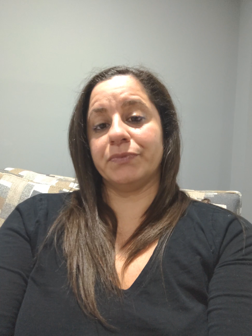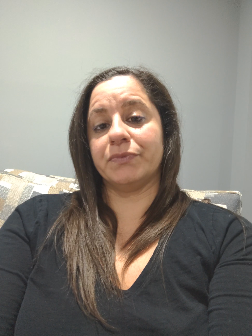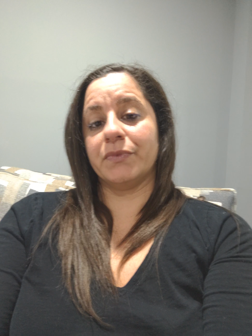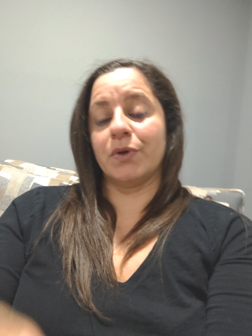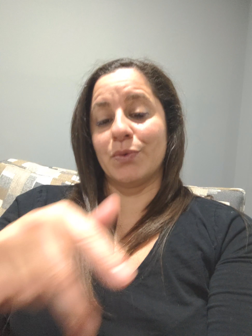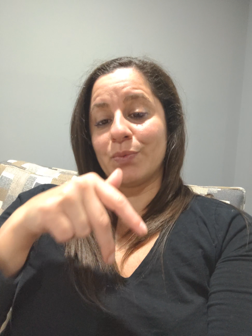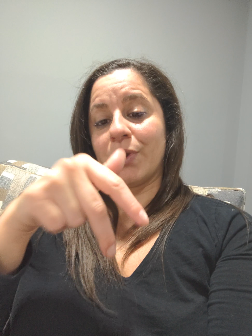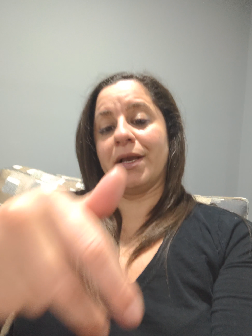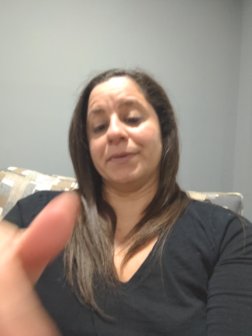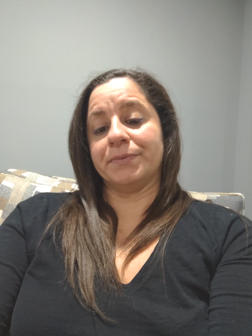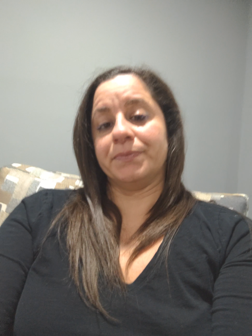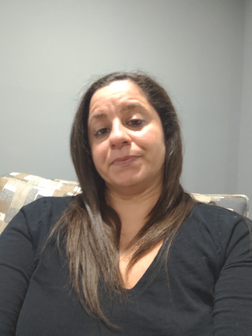ride